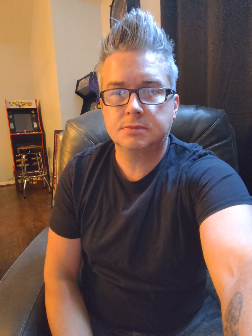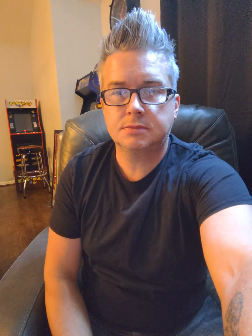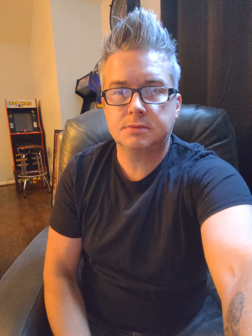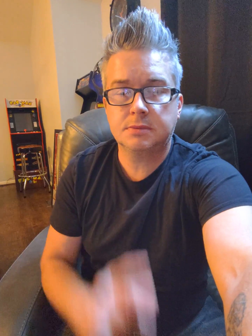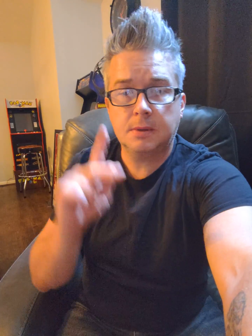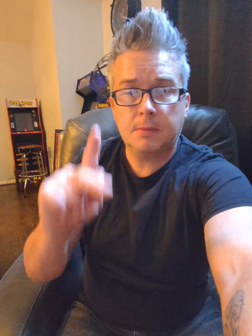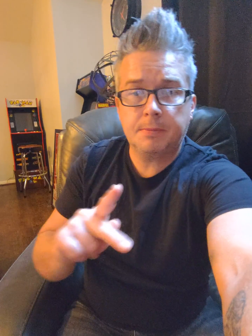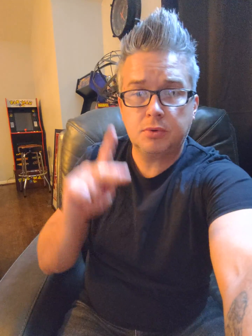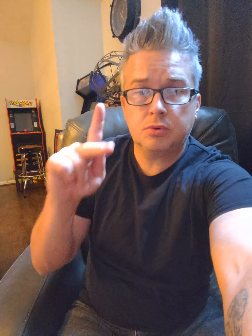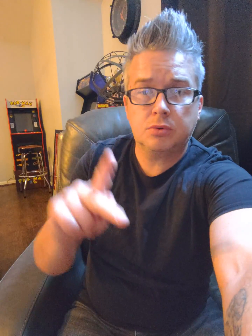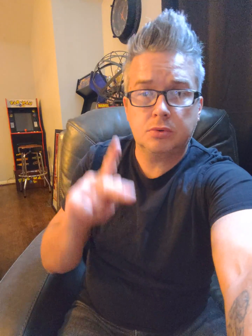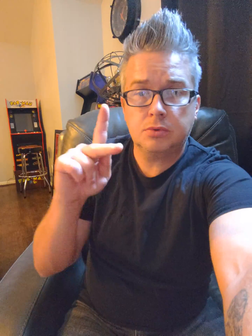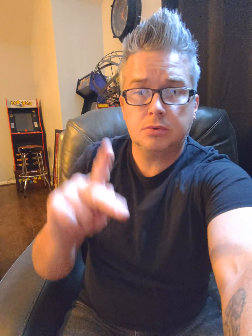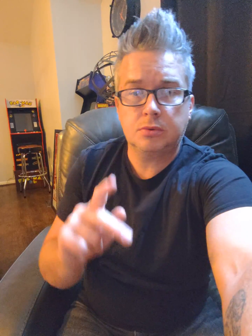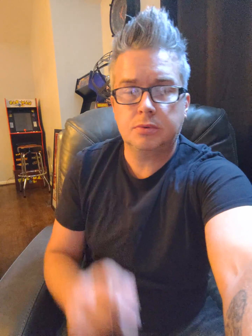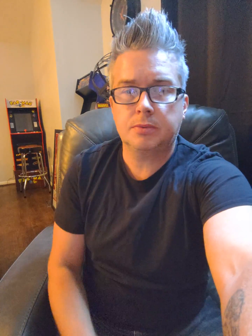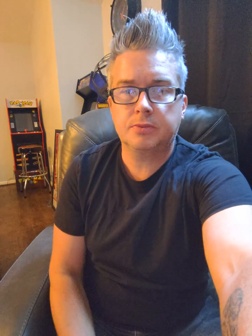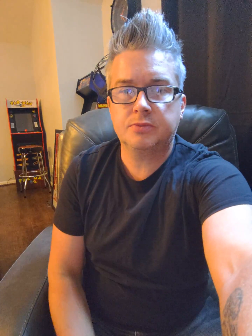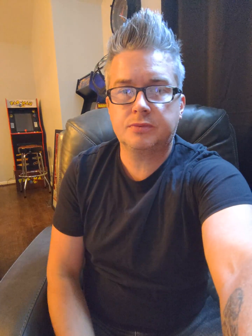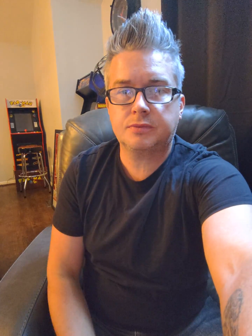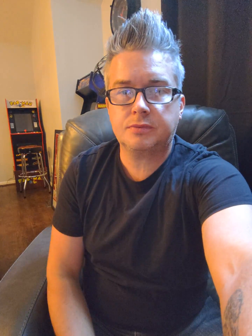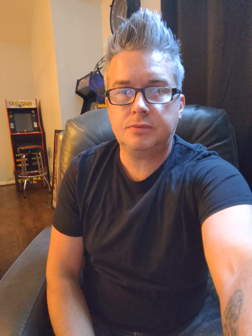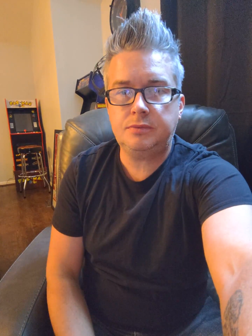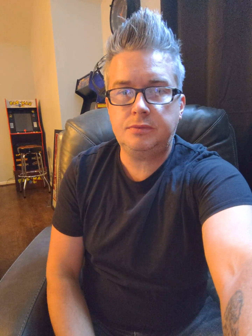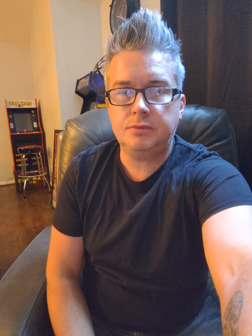people